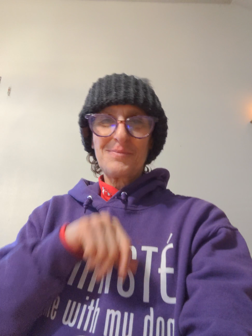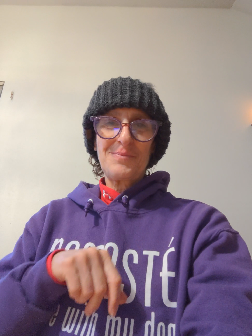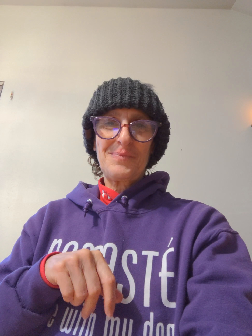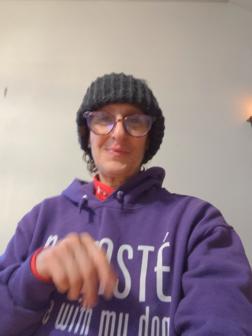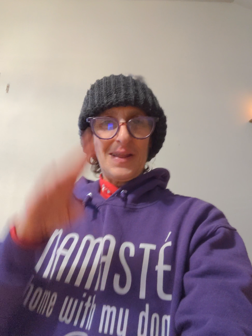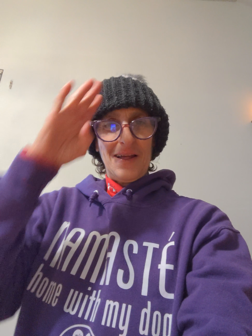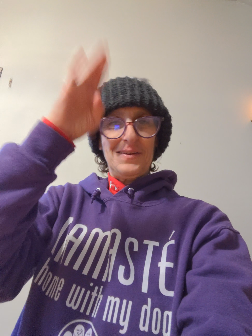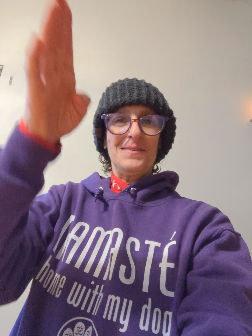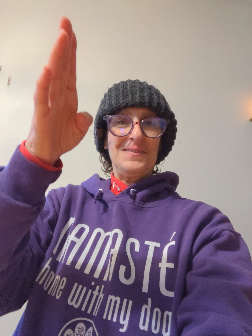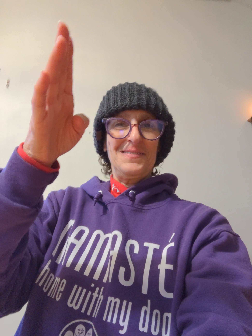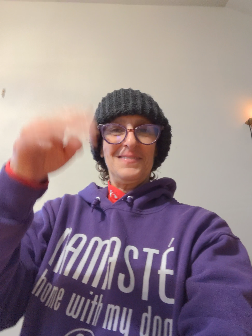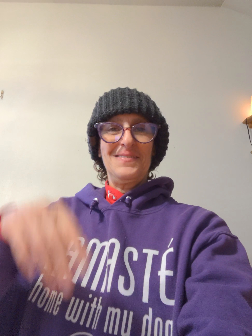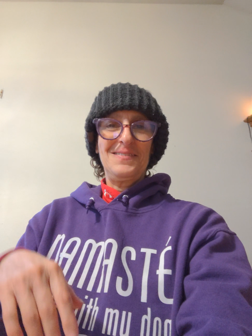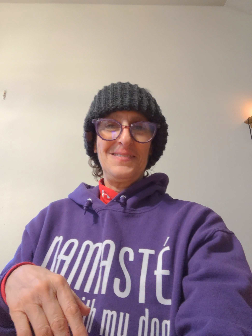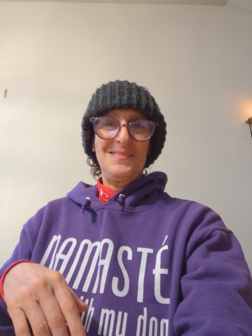hello